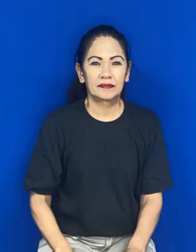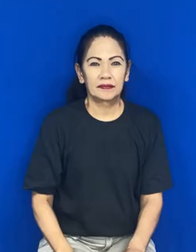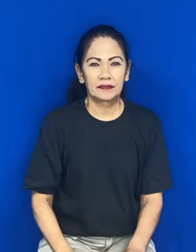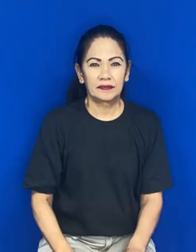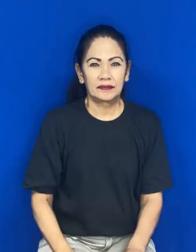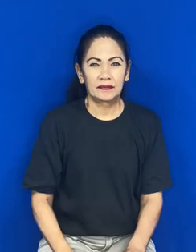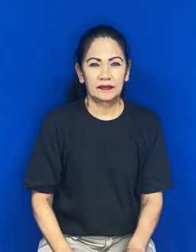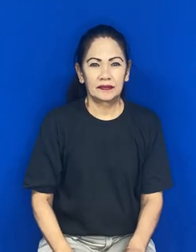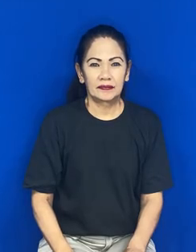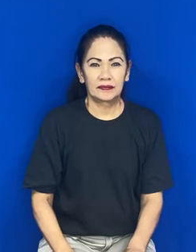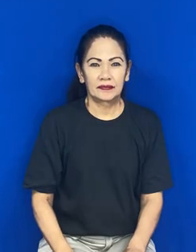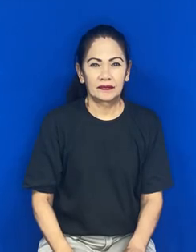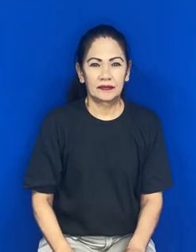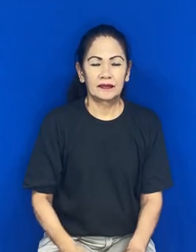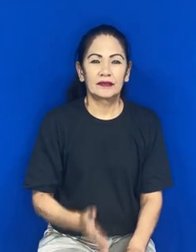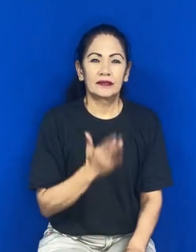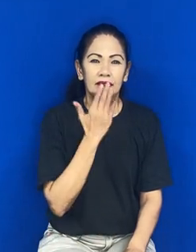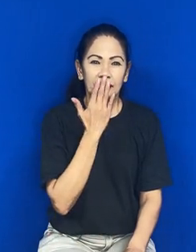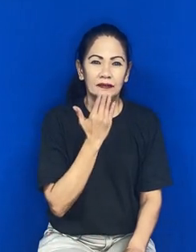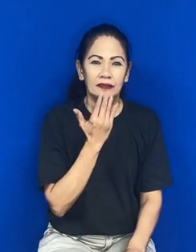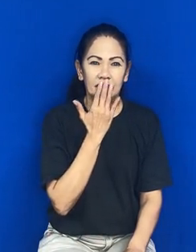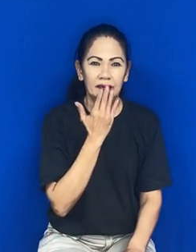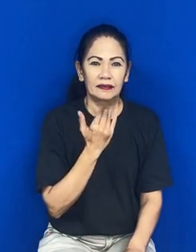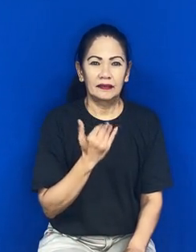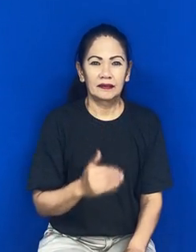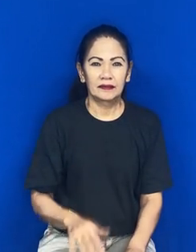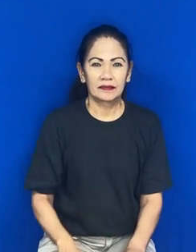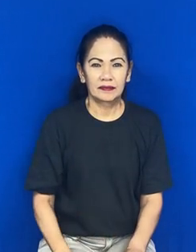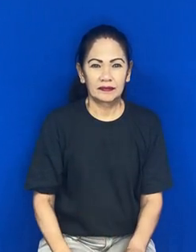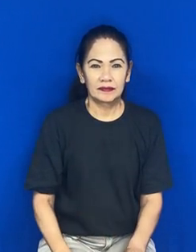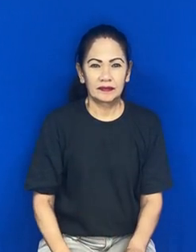sugar